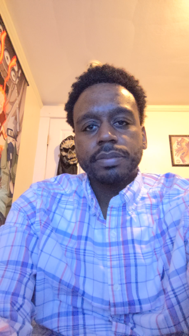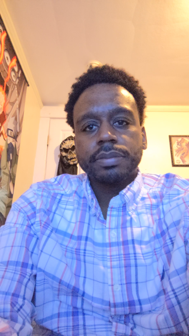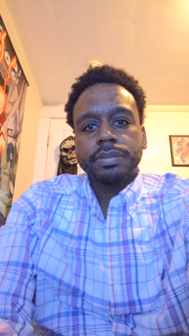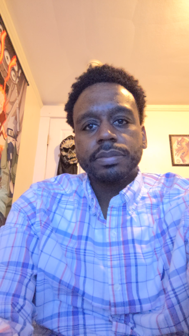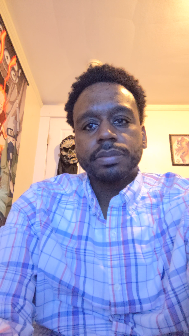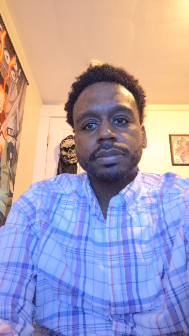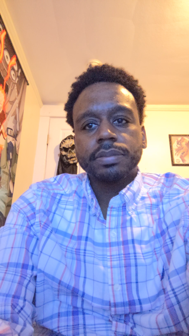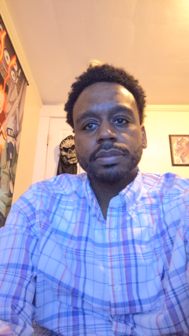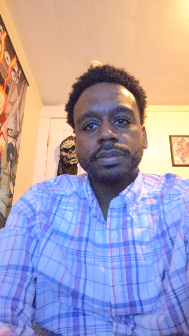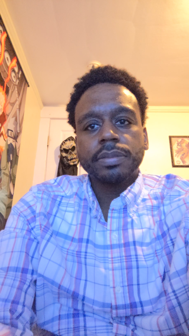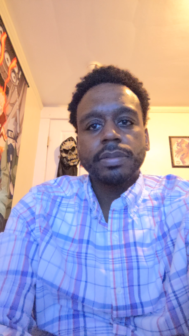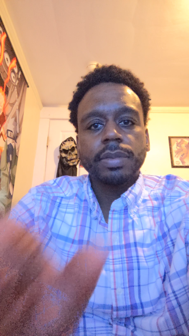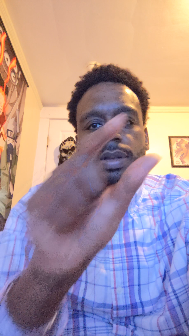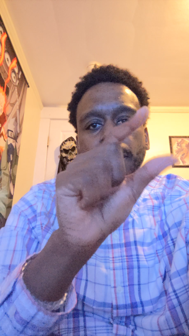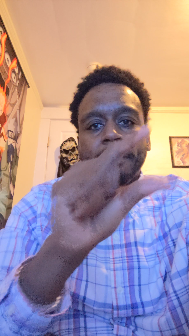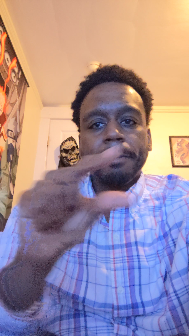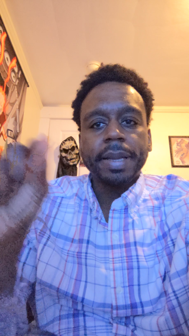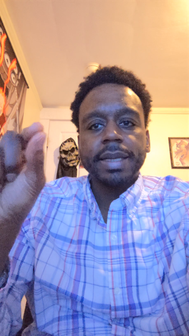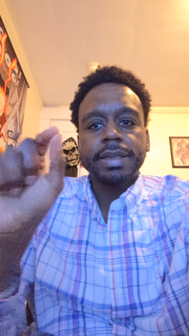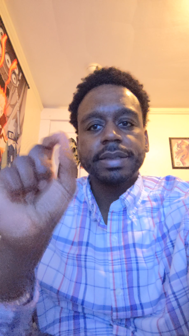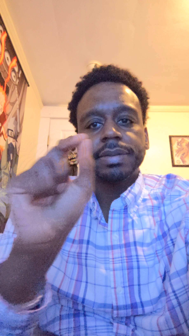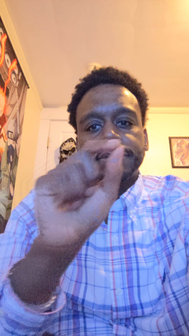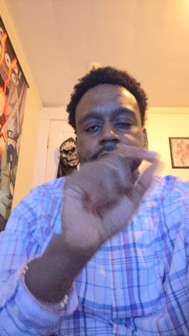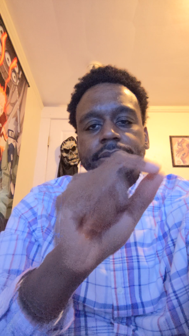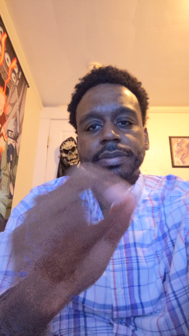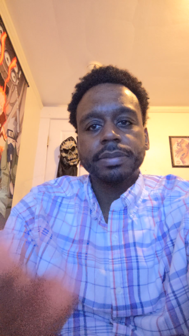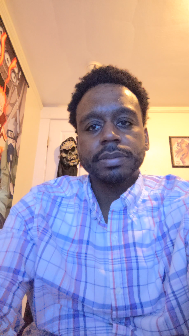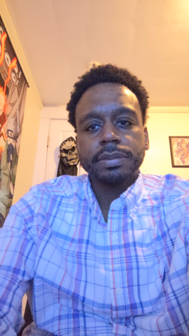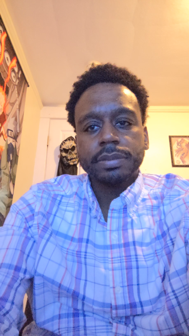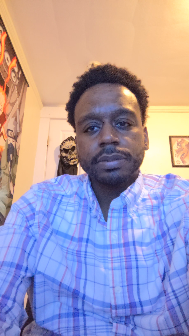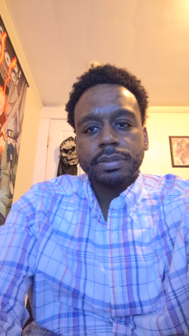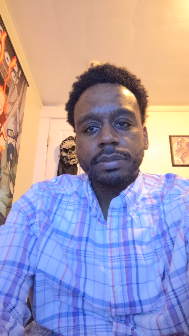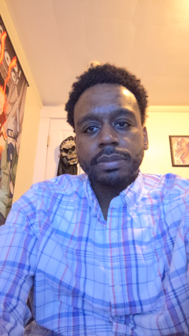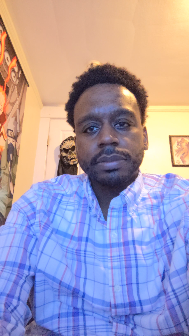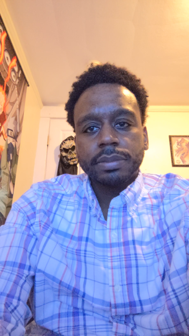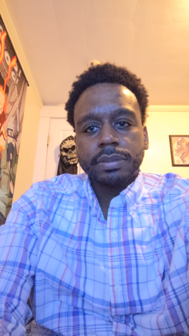peas